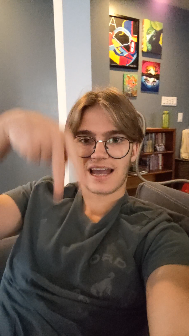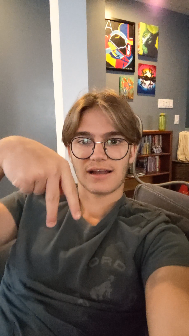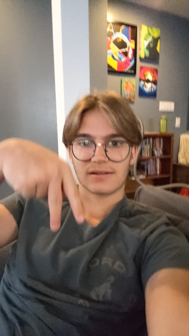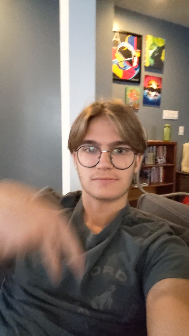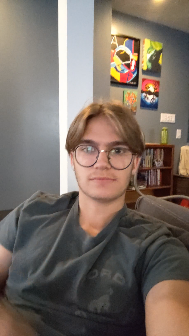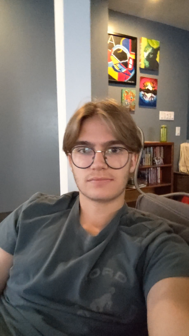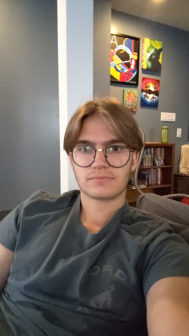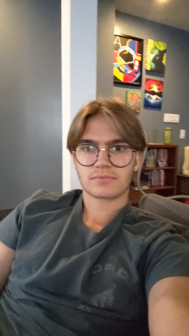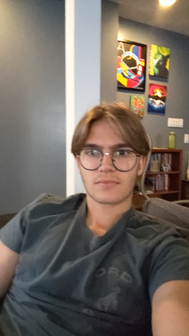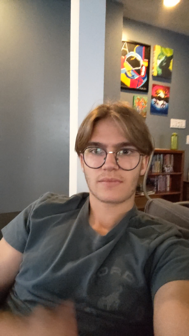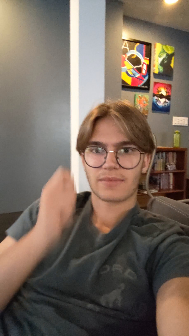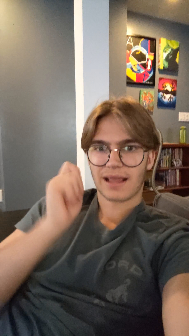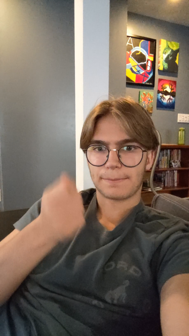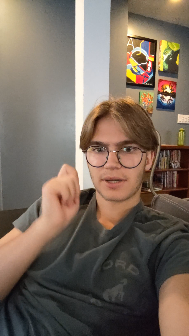hammer